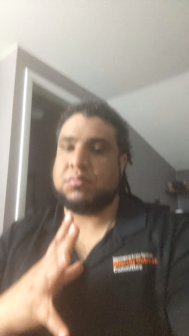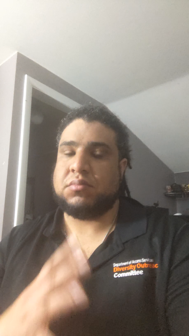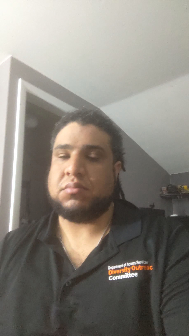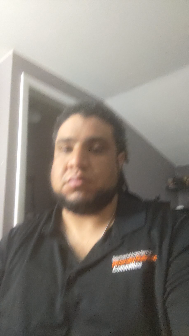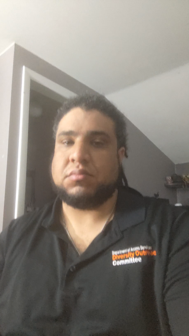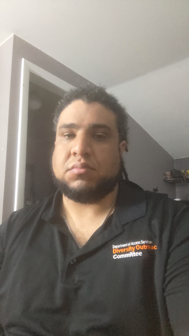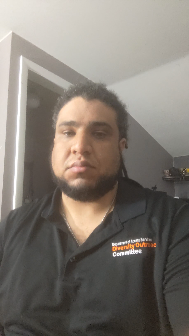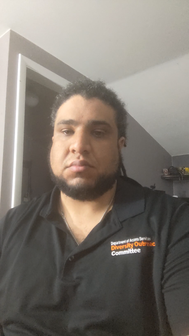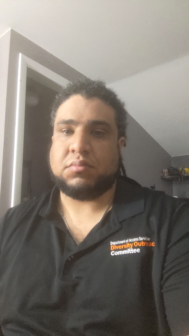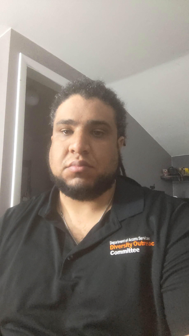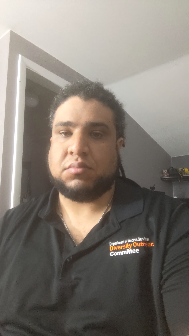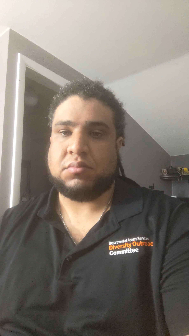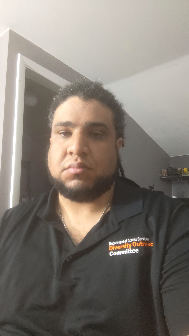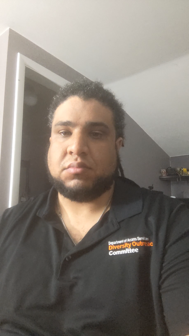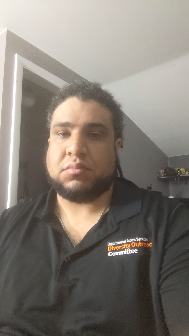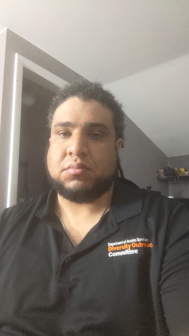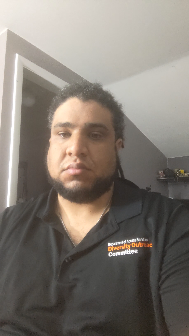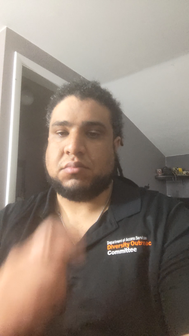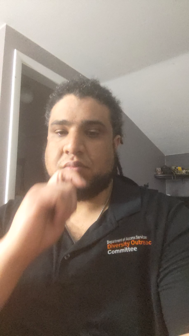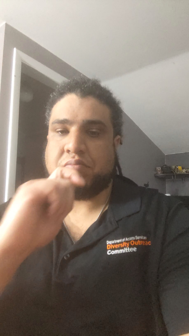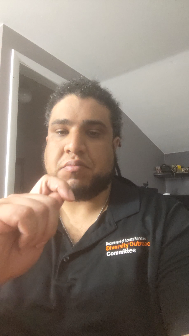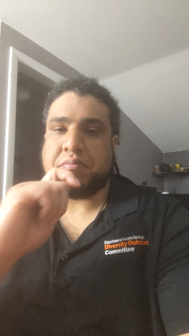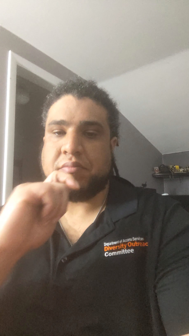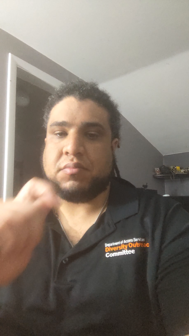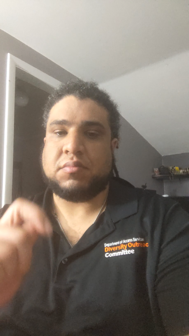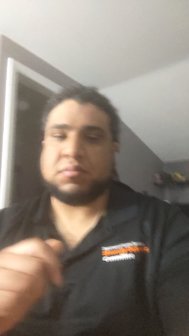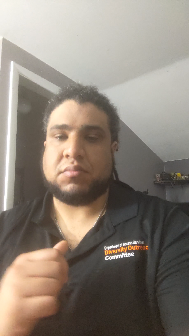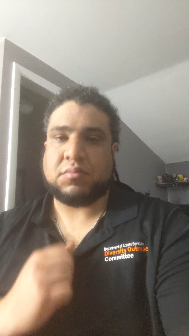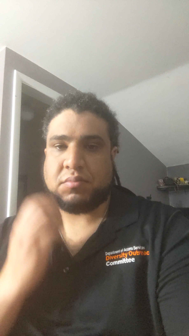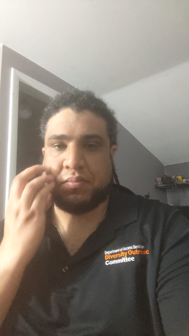popsicle